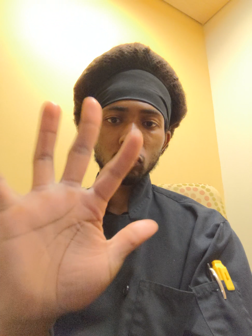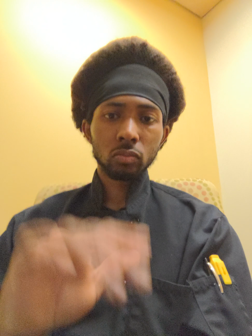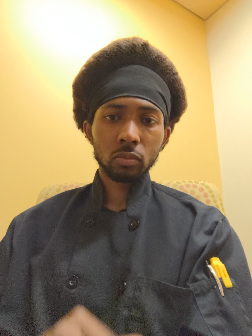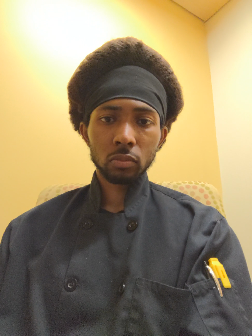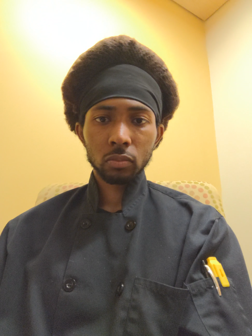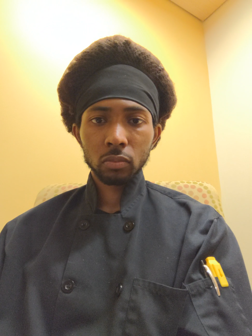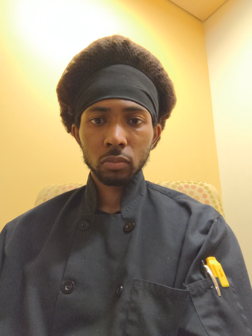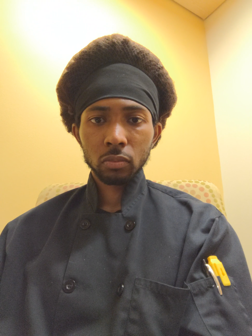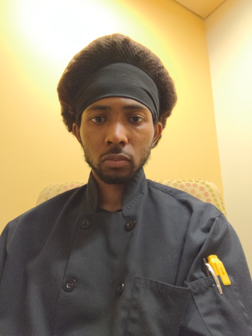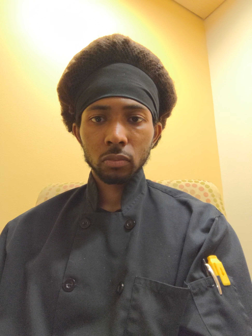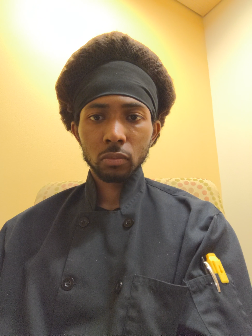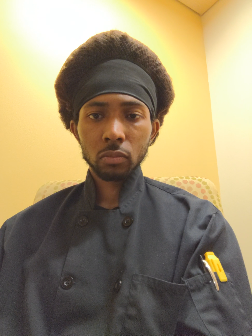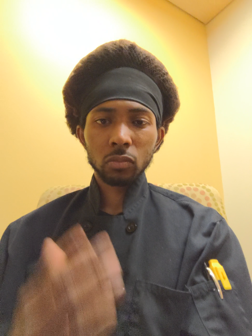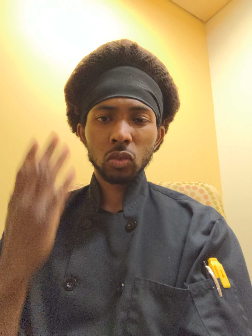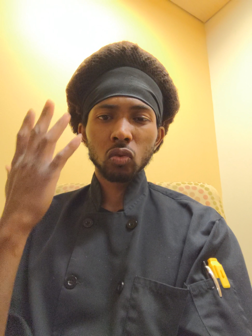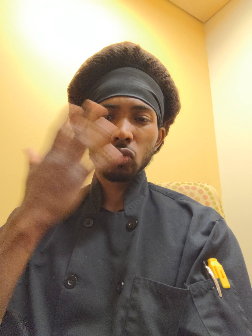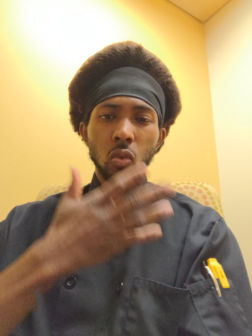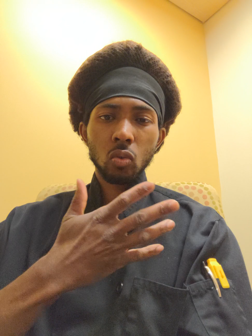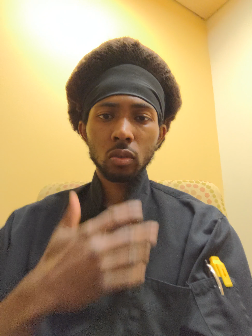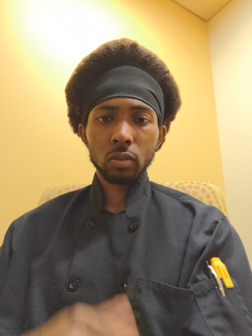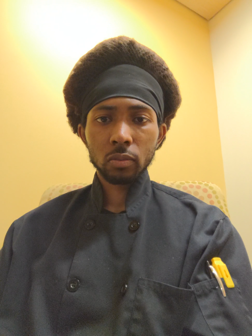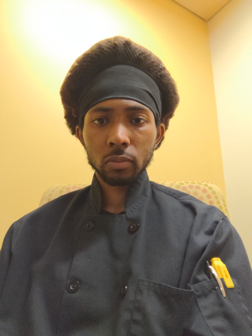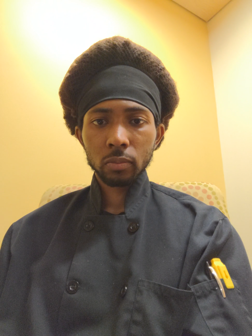dark